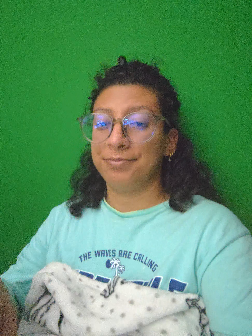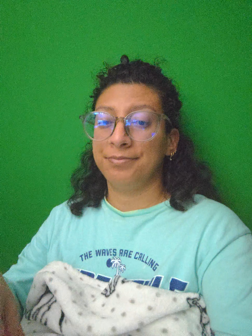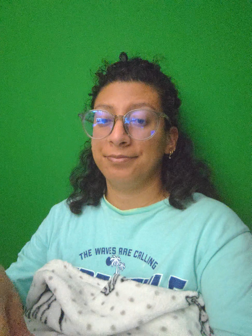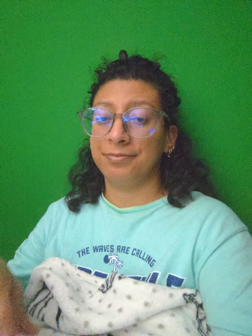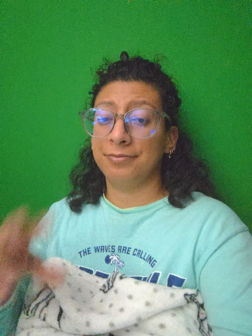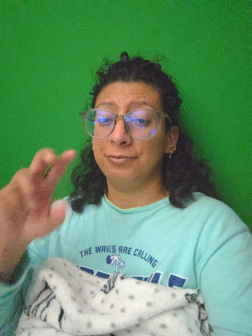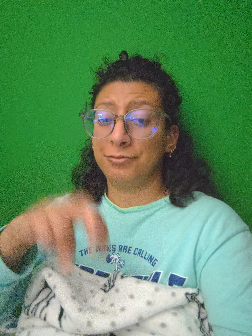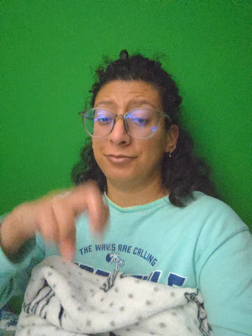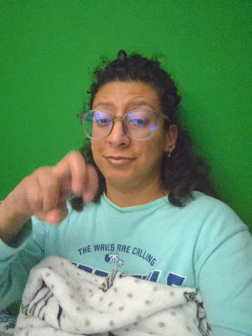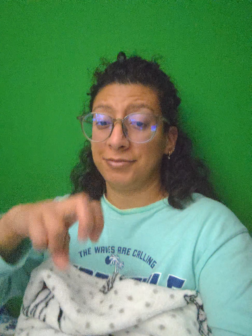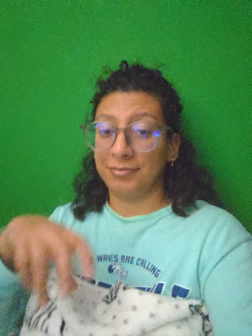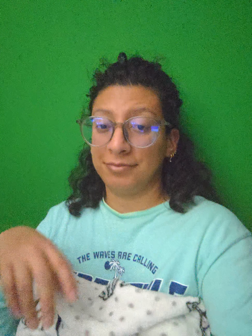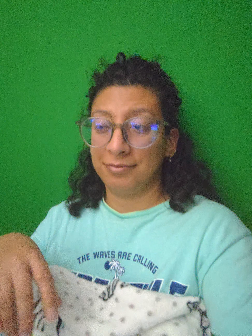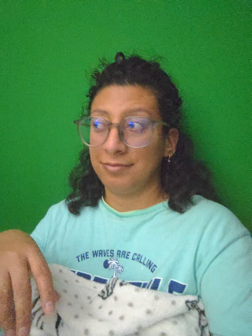chair